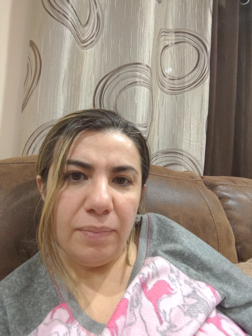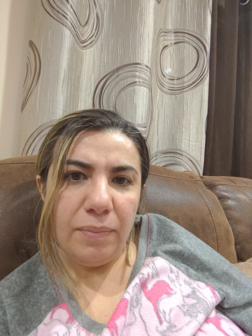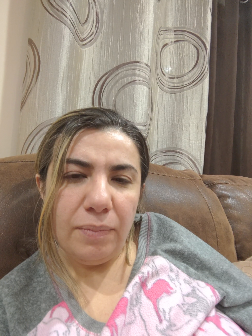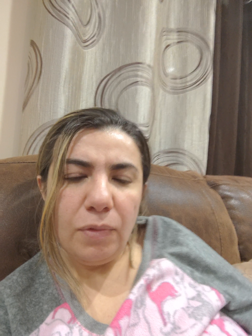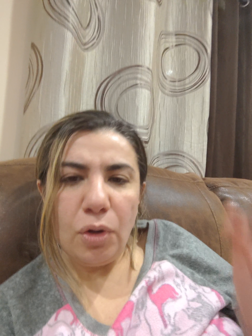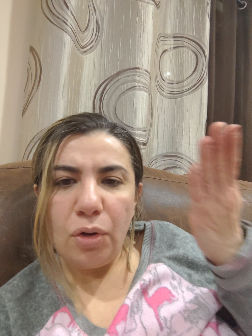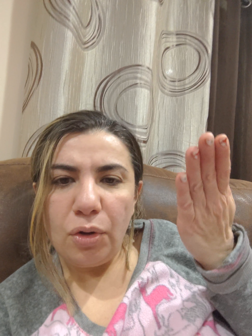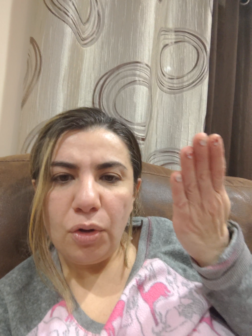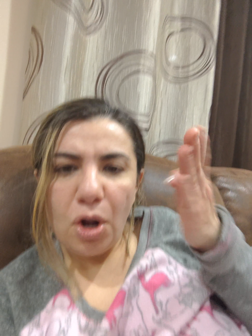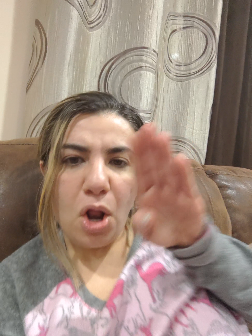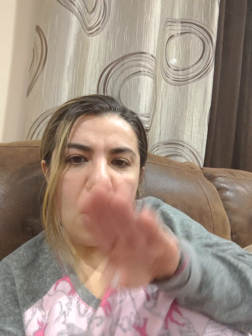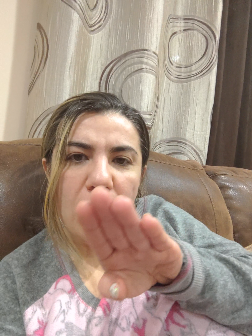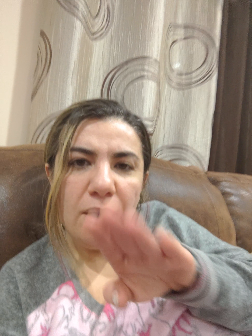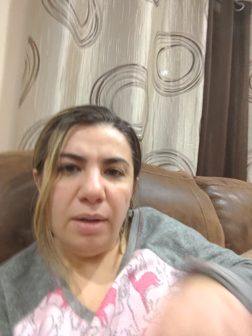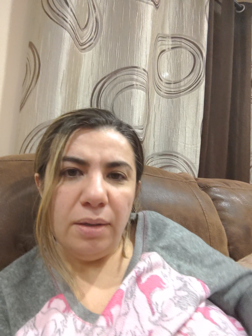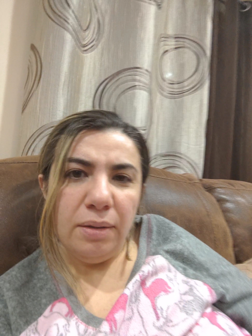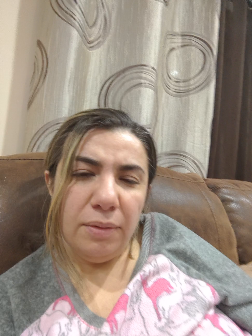close